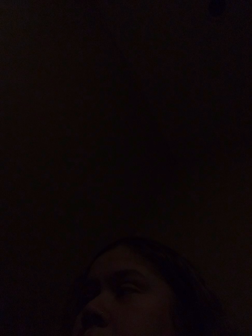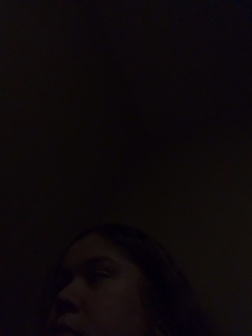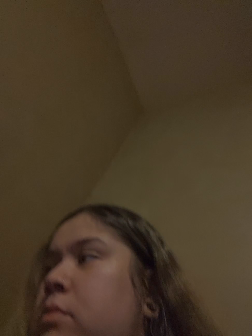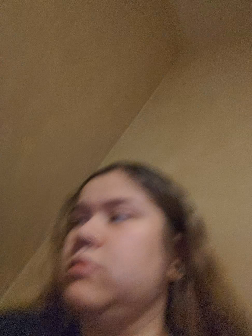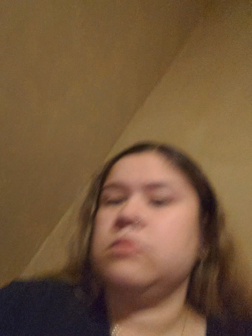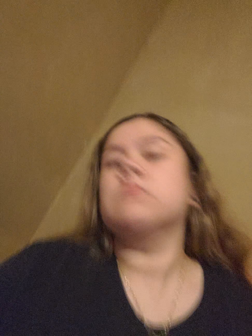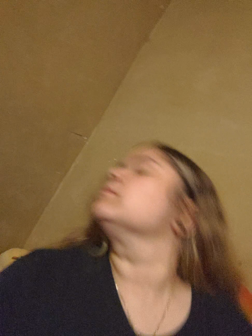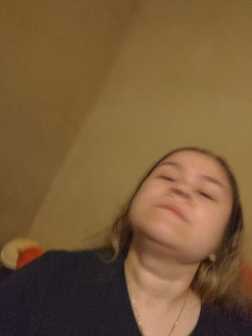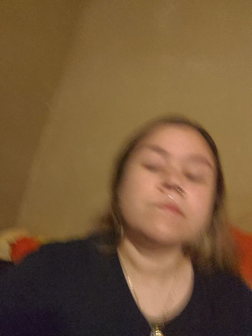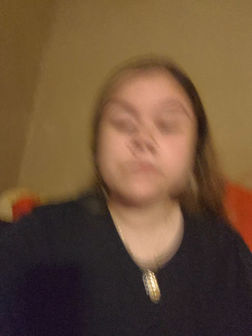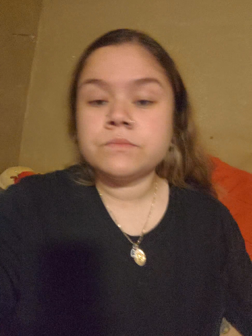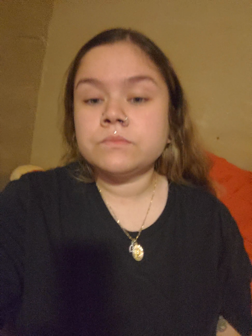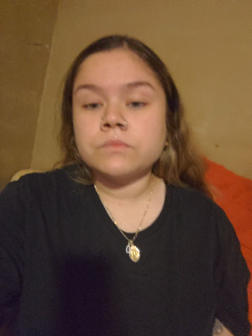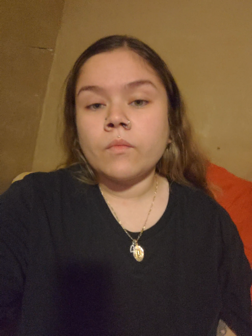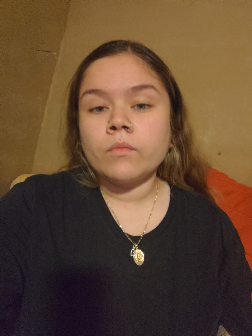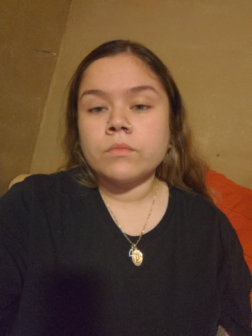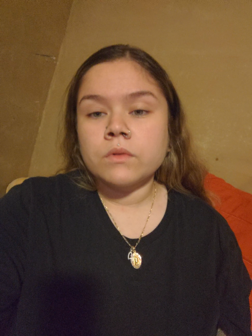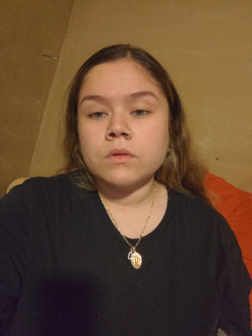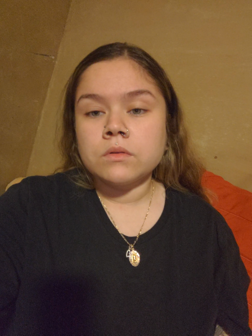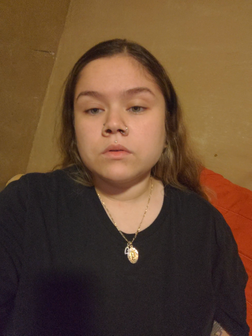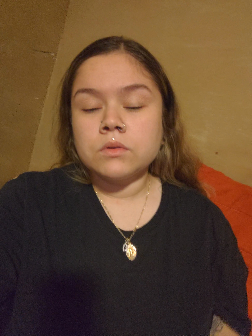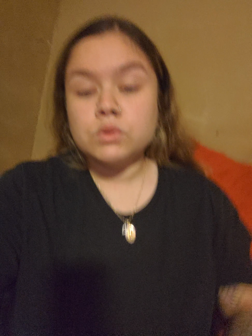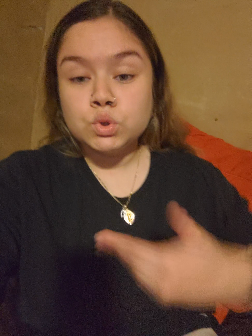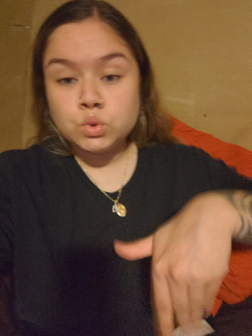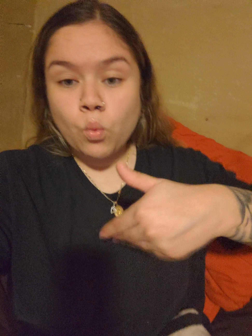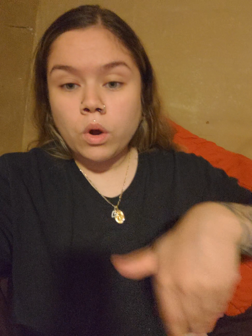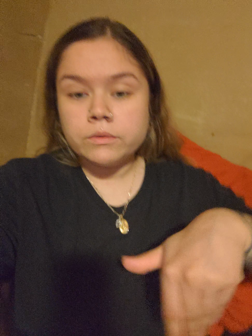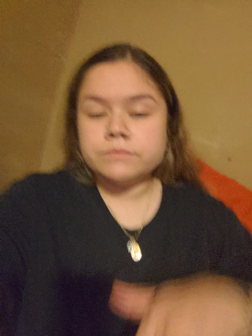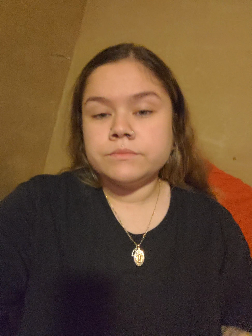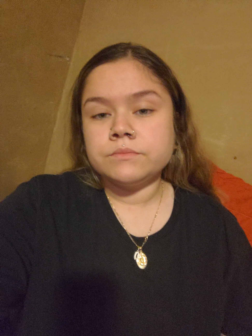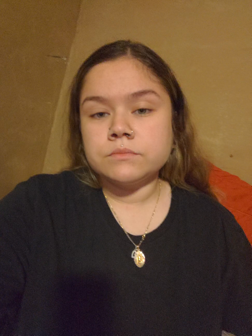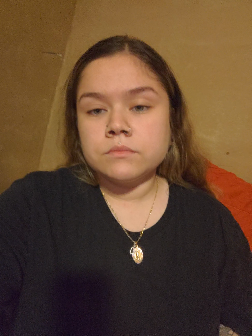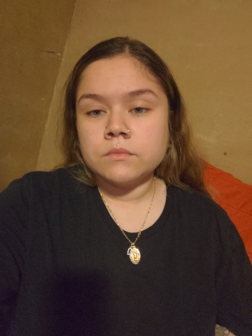shorts